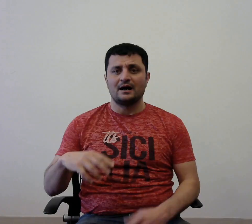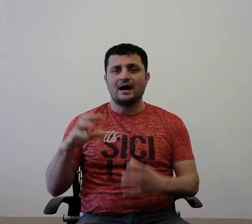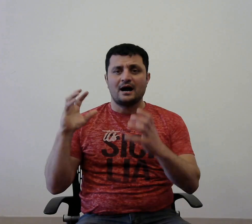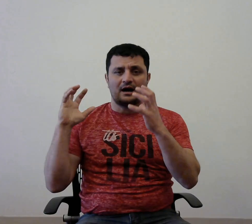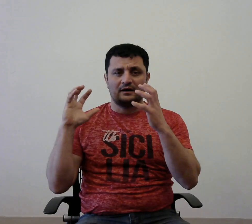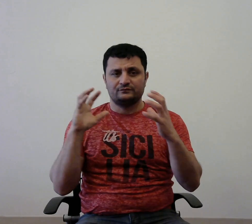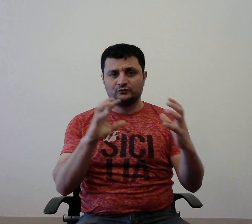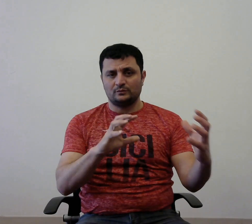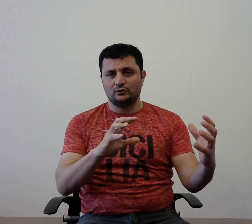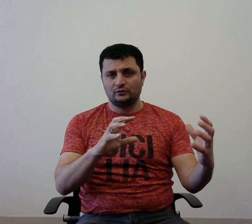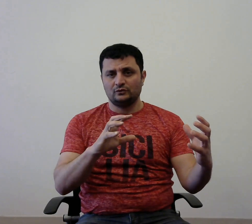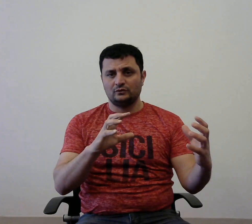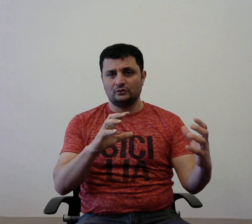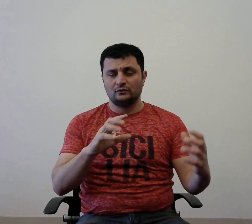avtobus